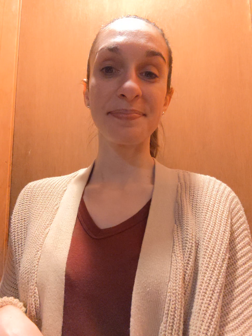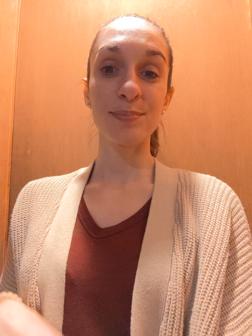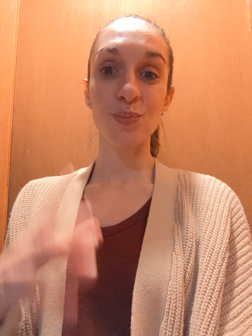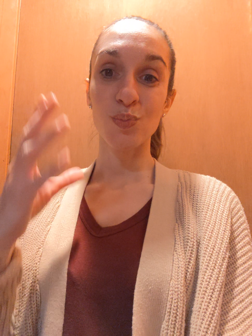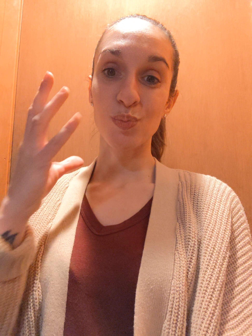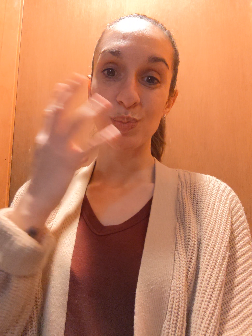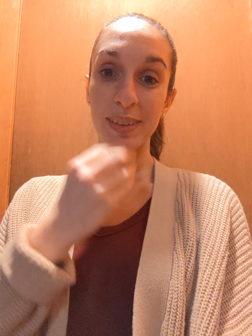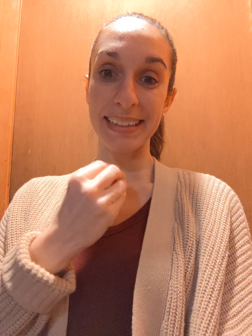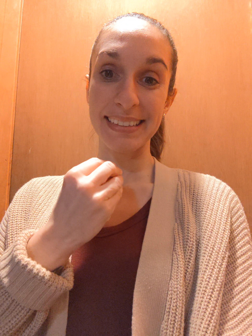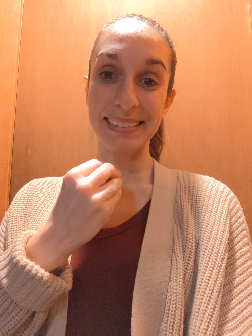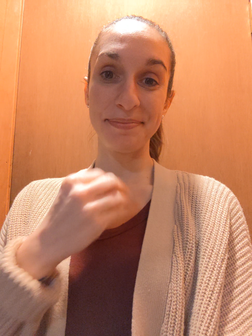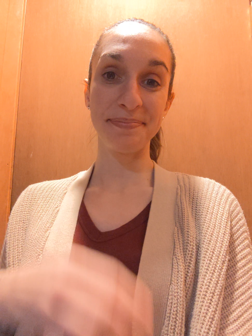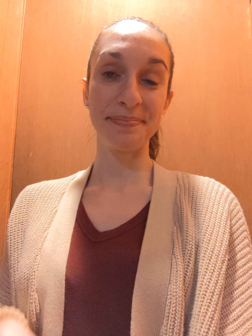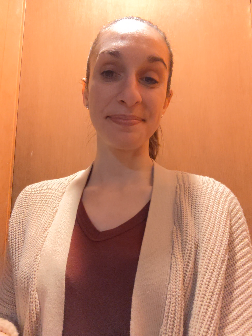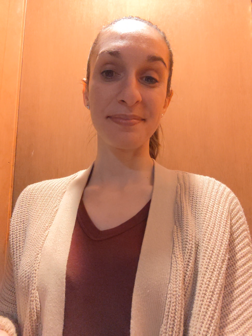pretty